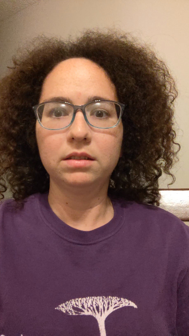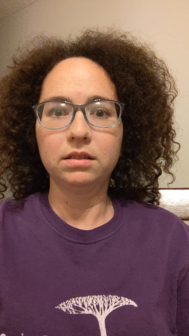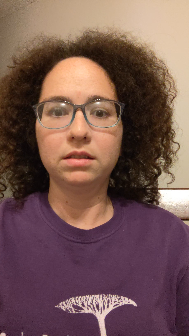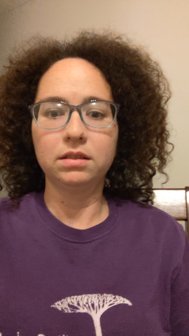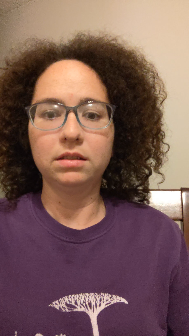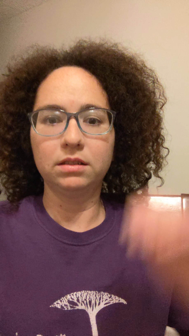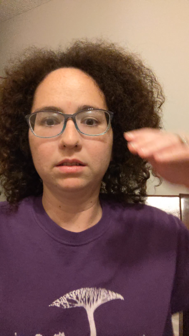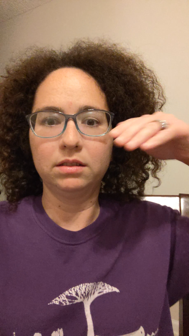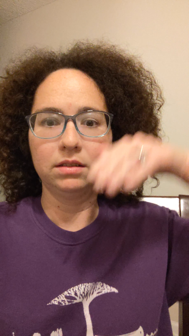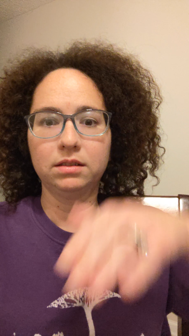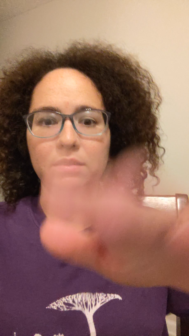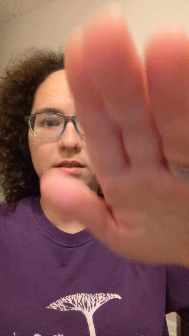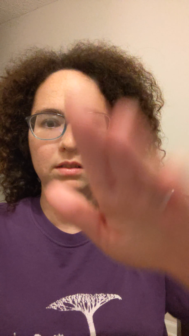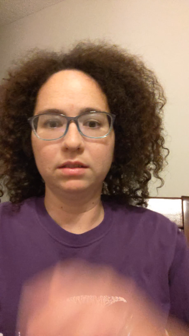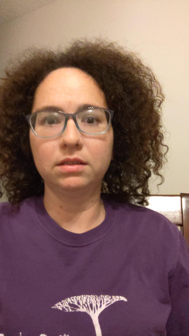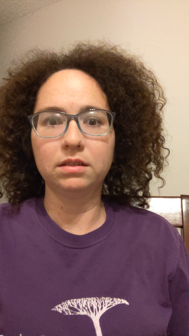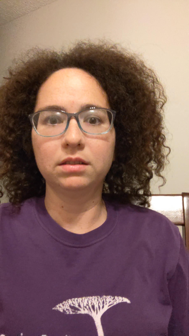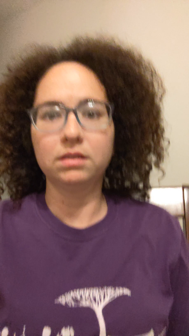enter